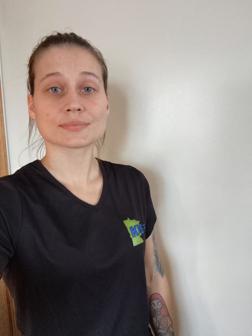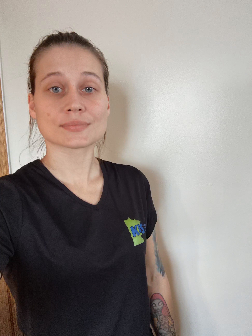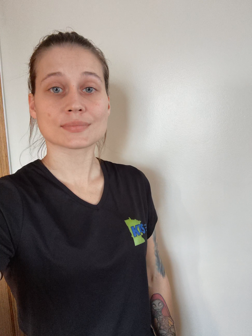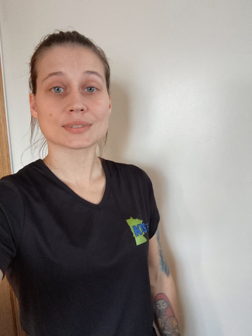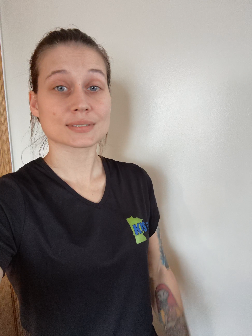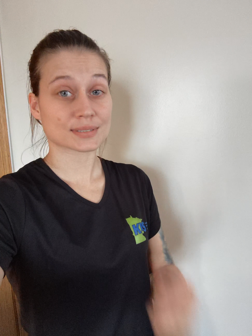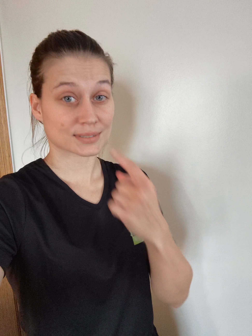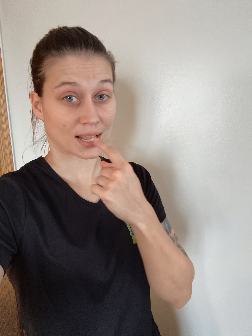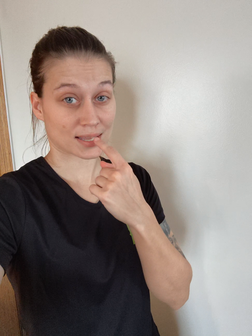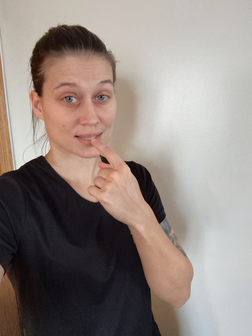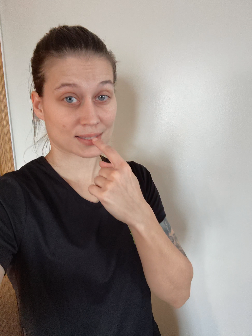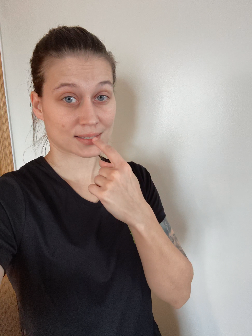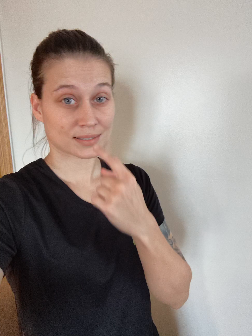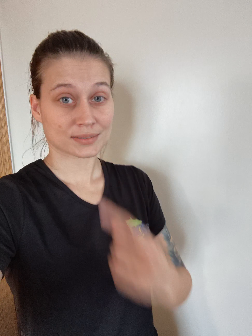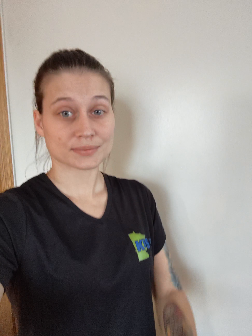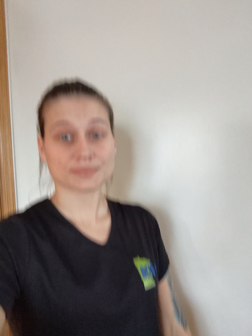tongue